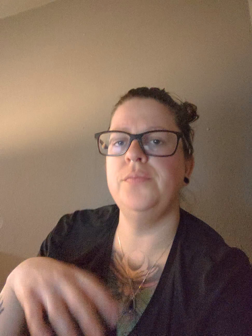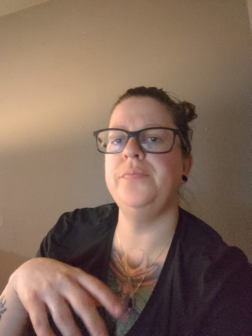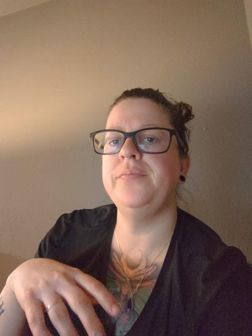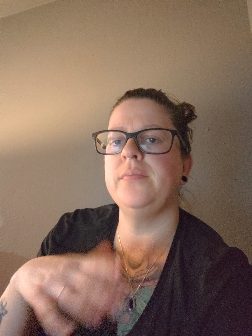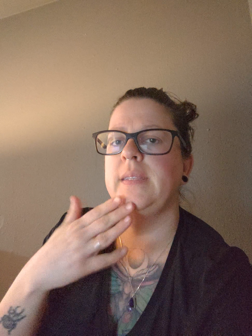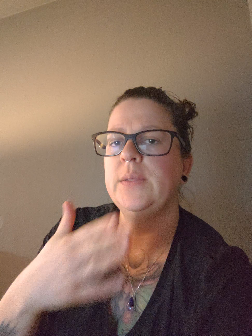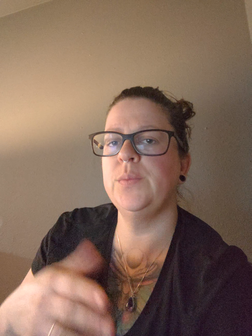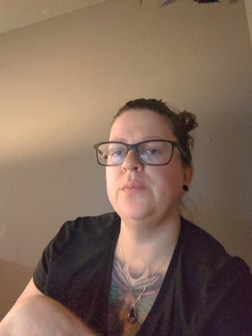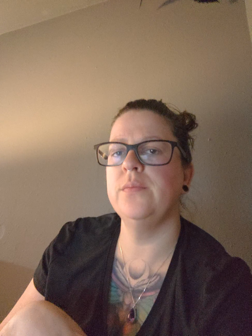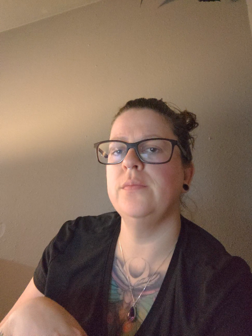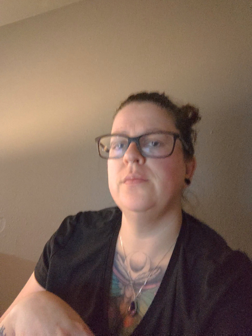thank you